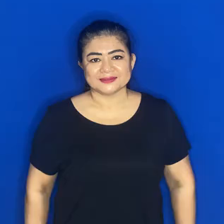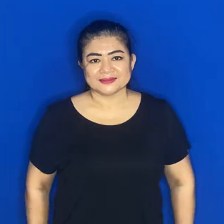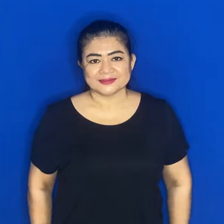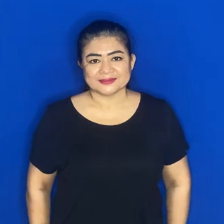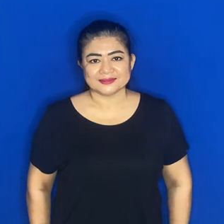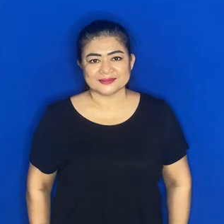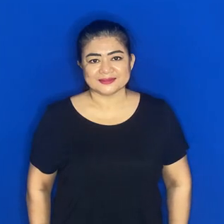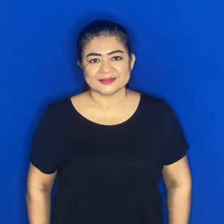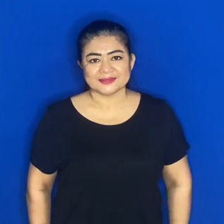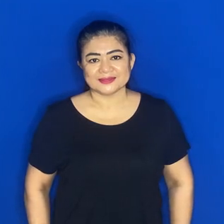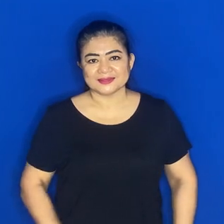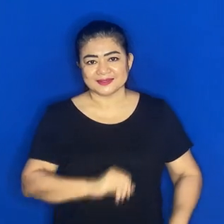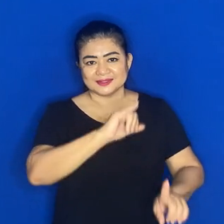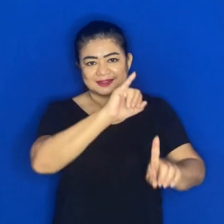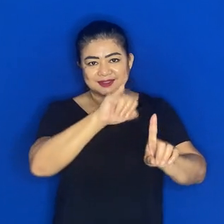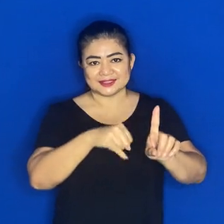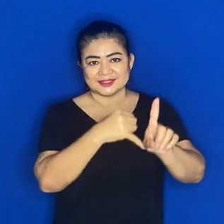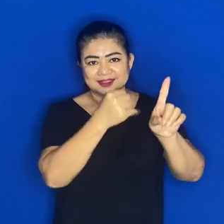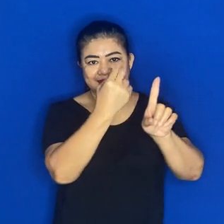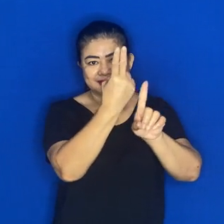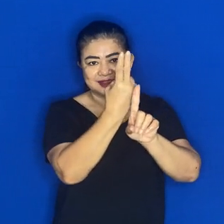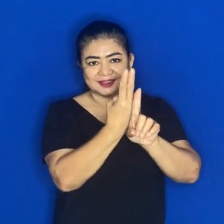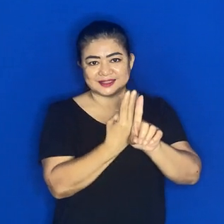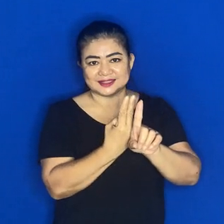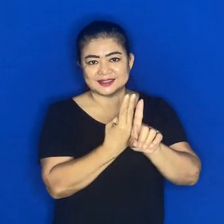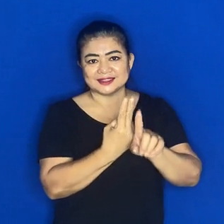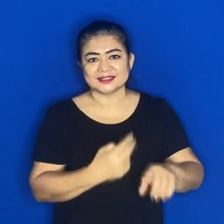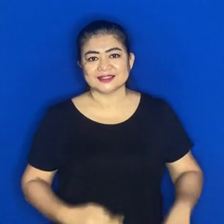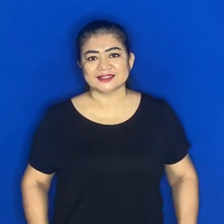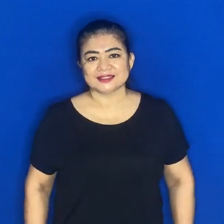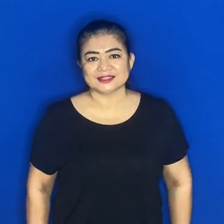june